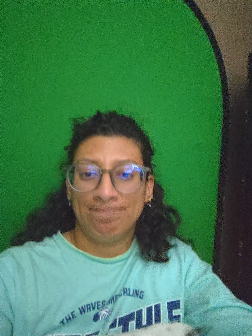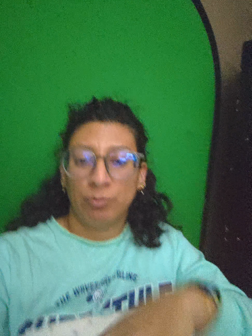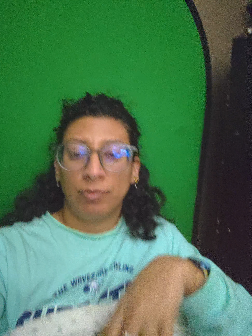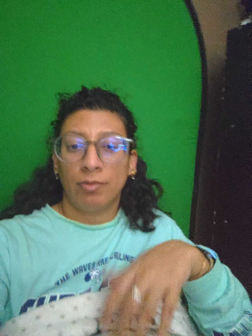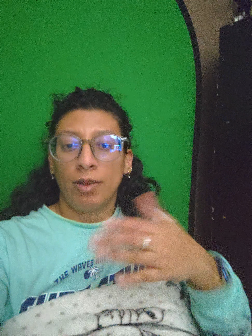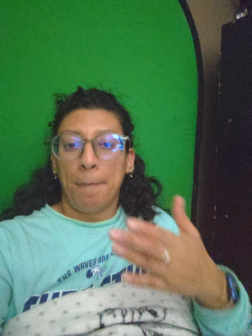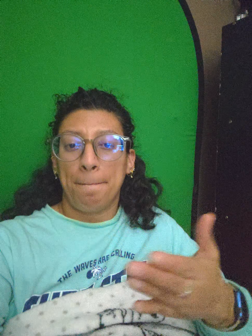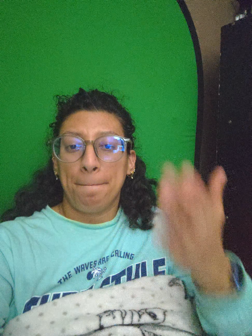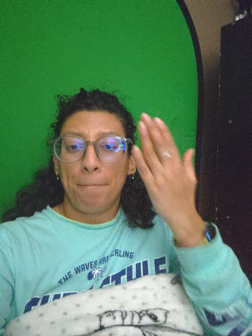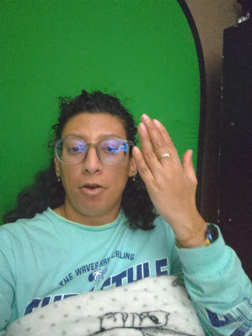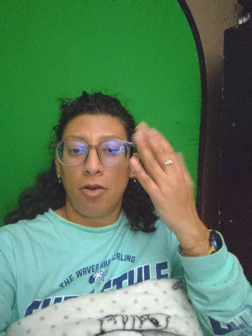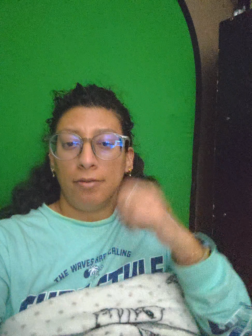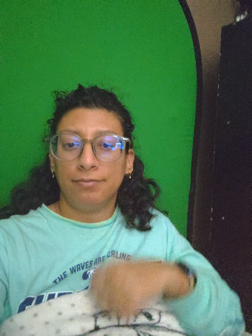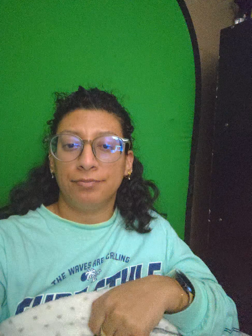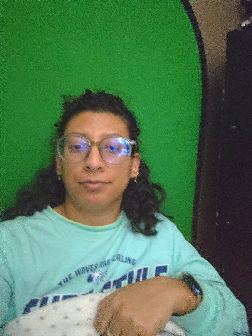morning